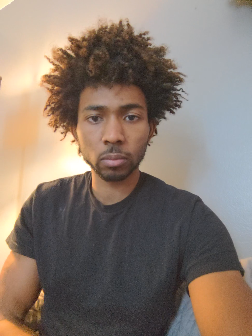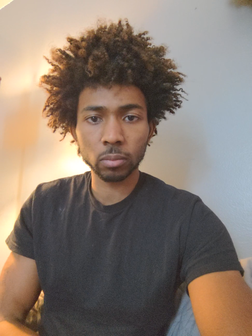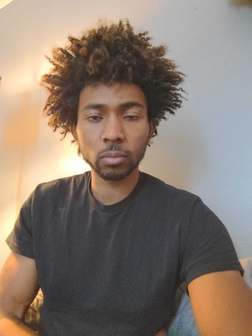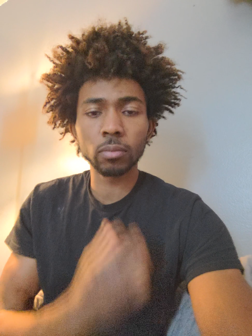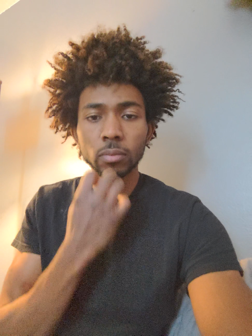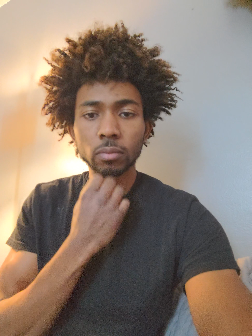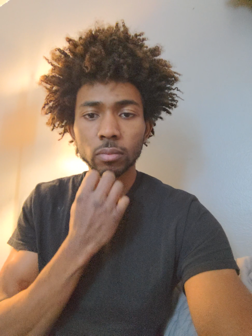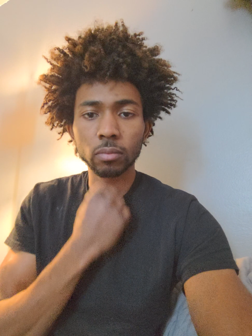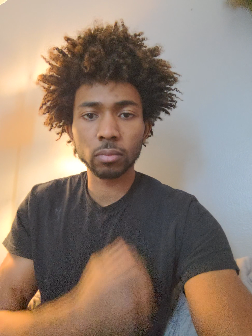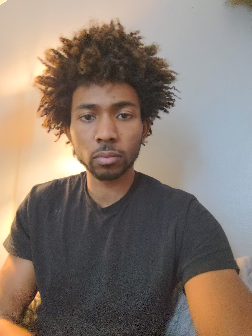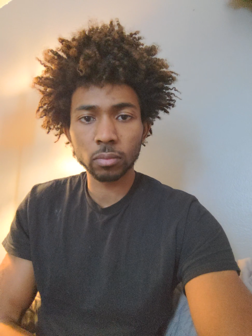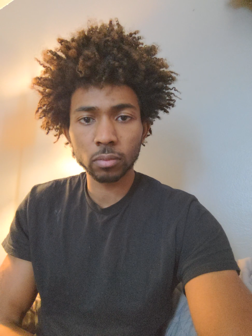underwear